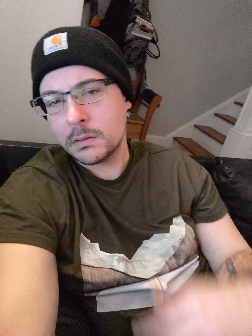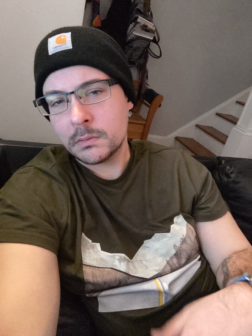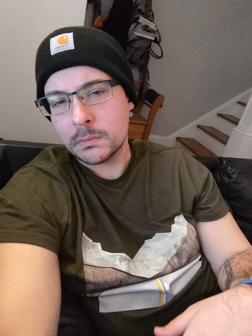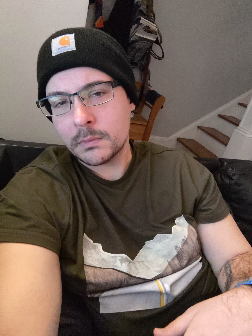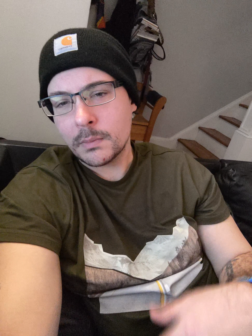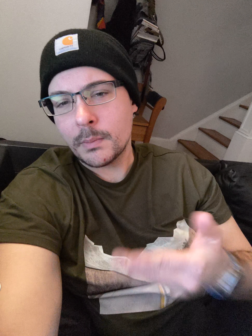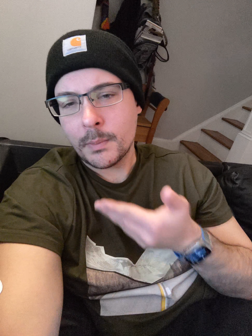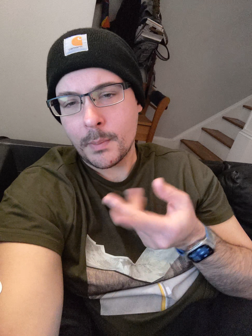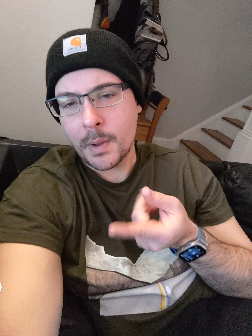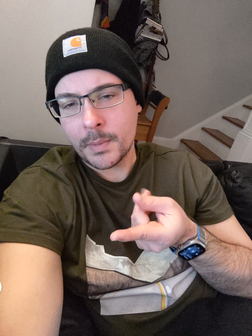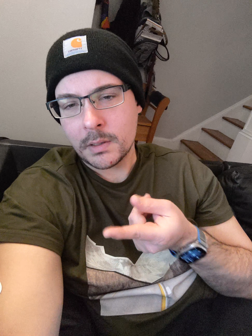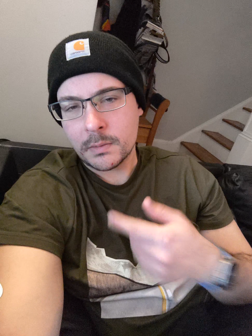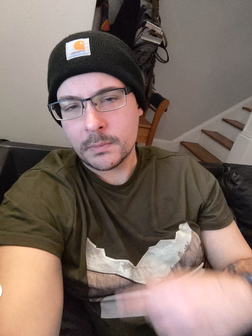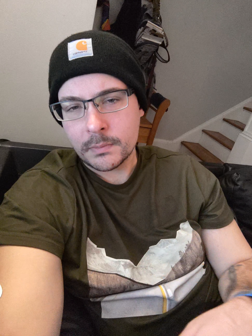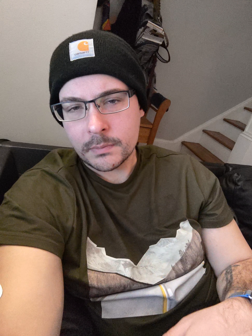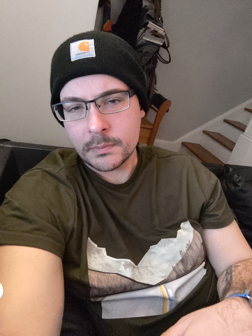puppy